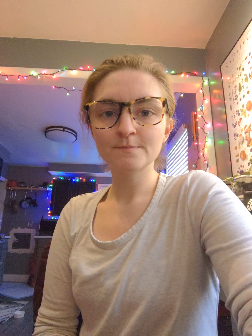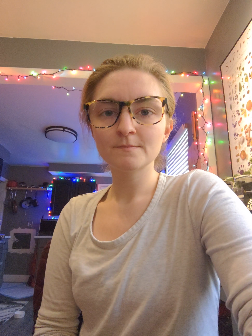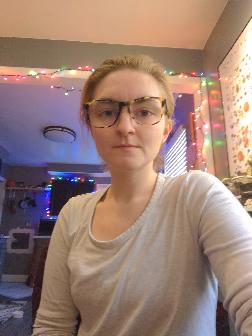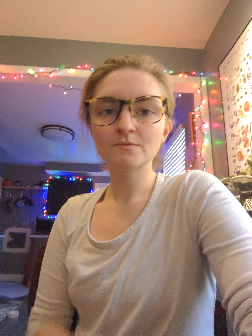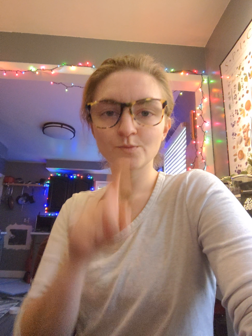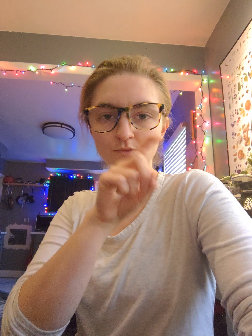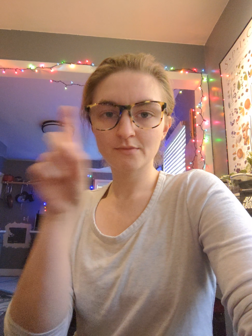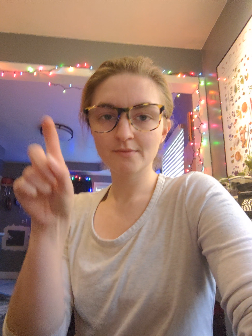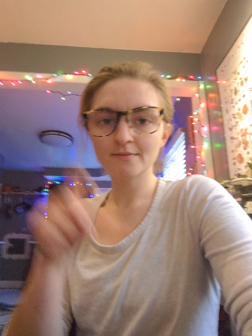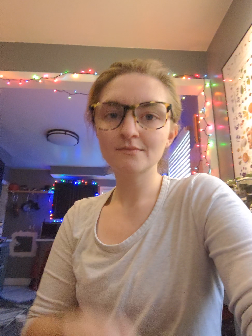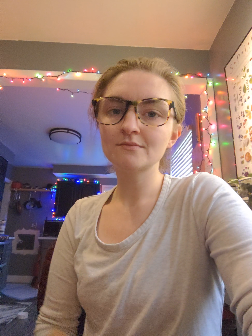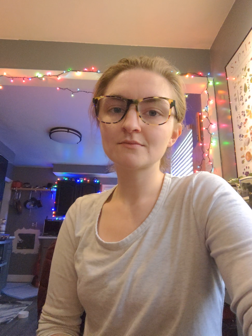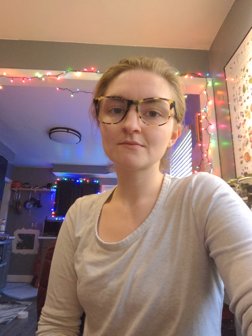closet